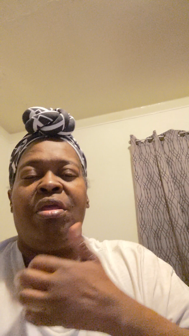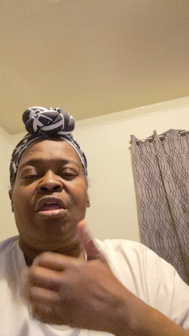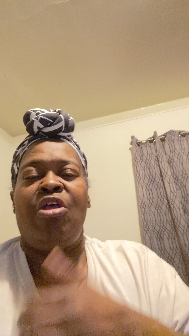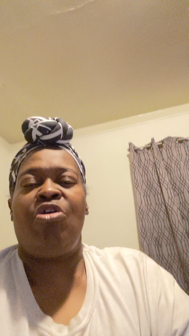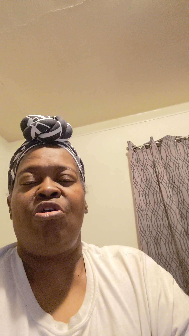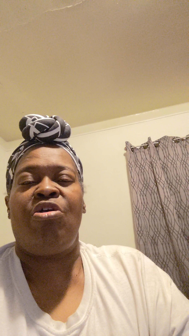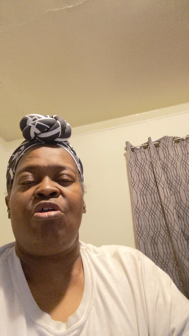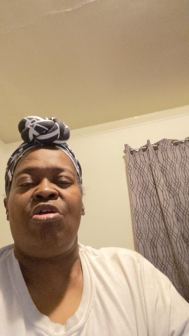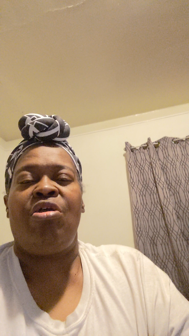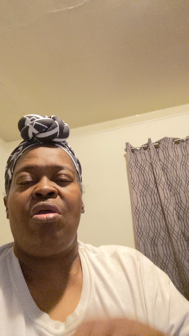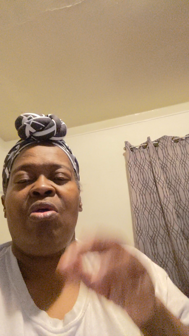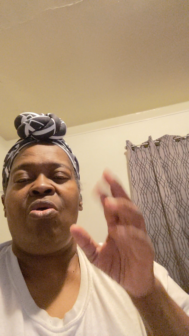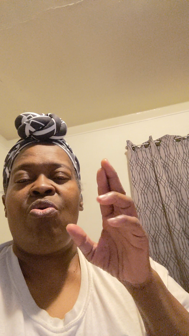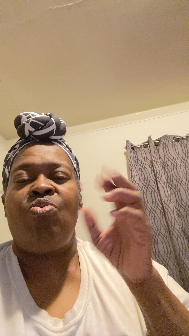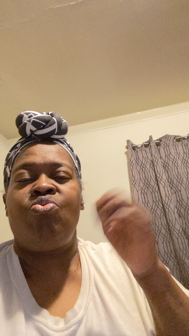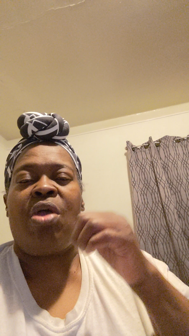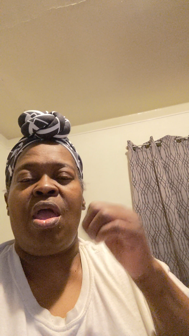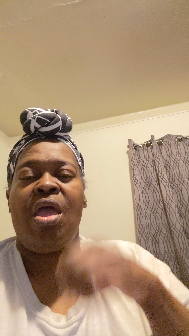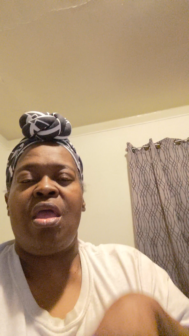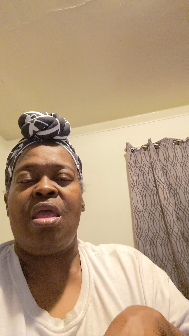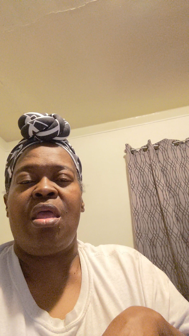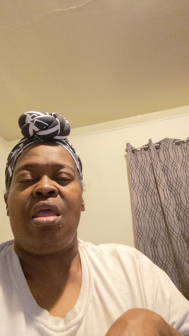rock